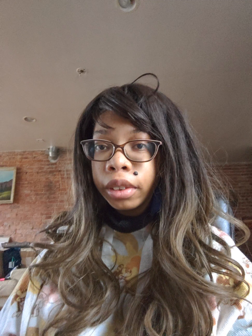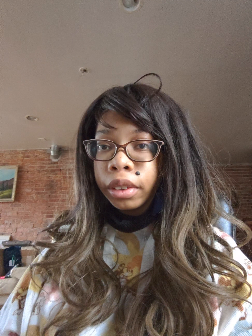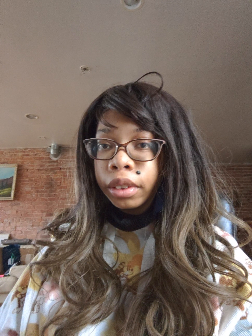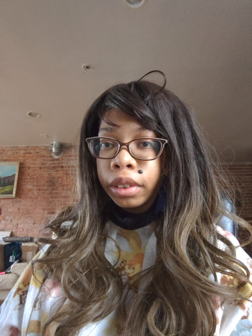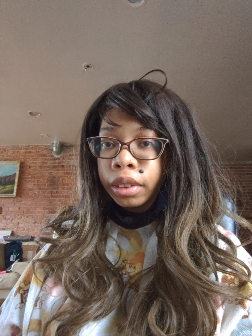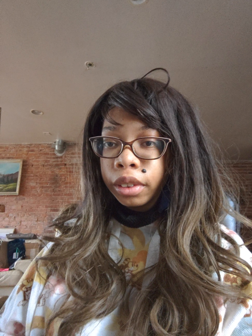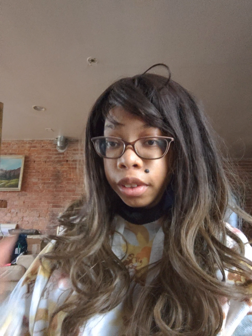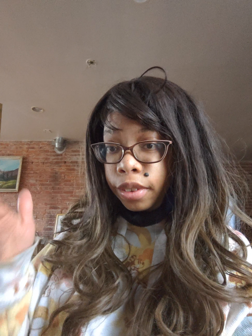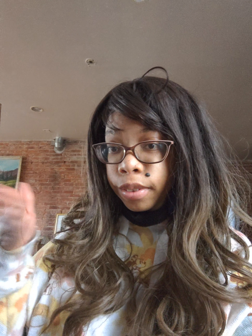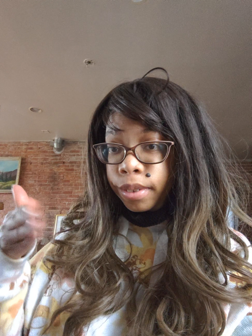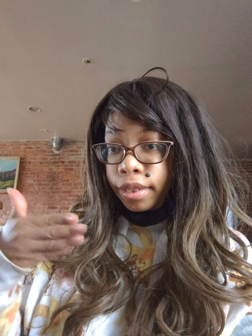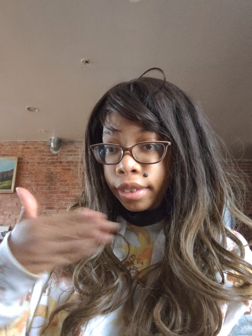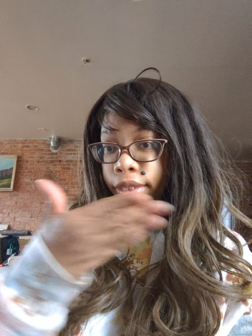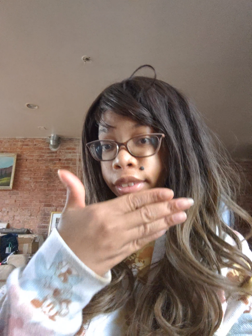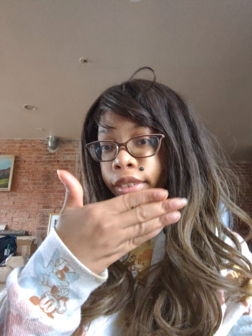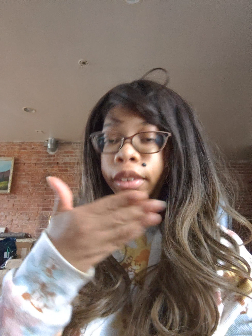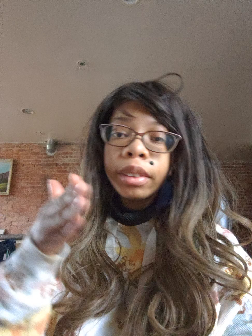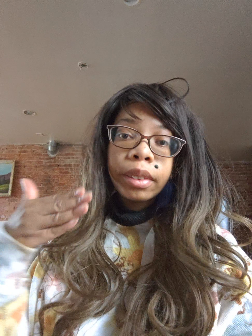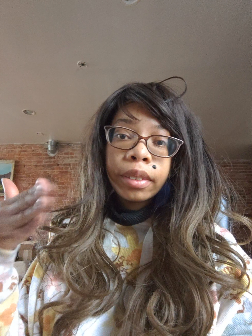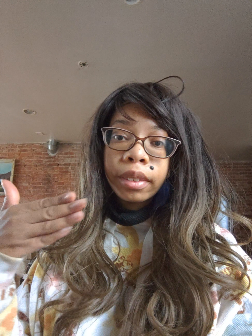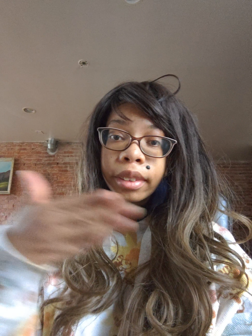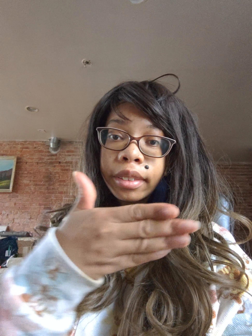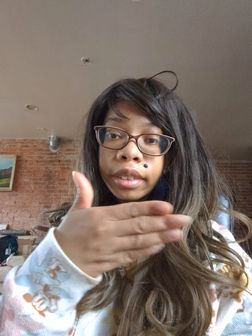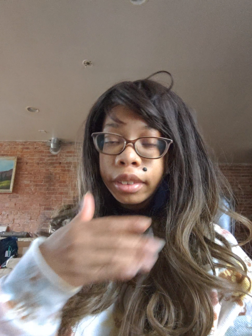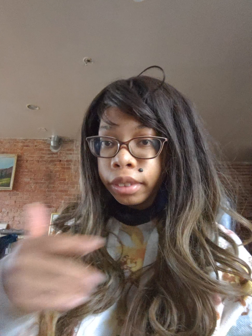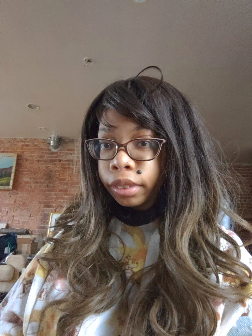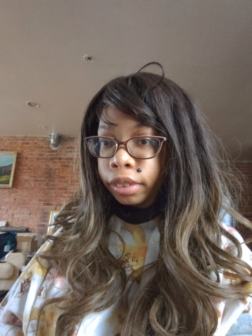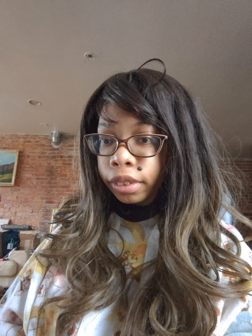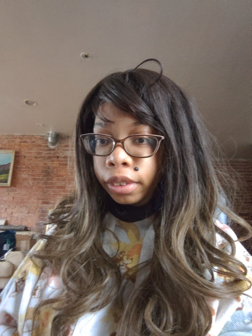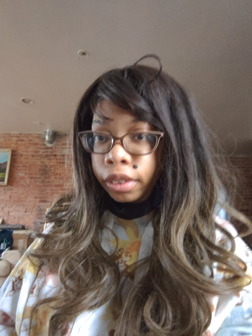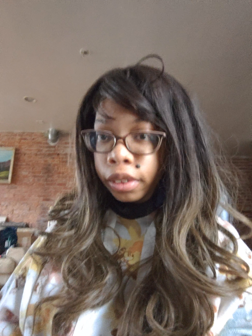fish